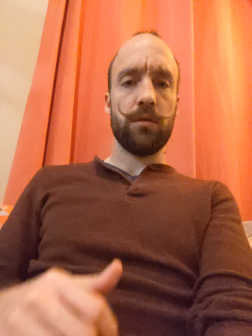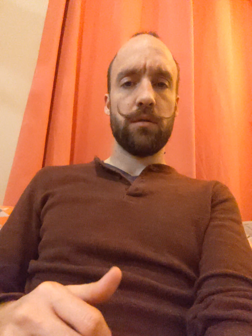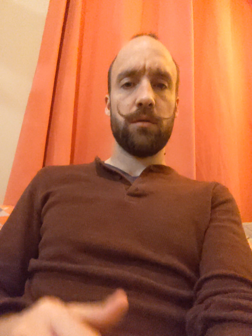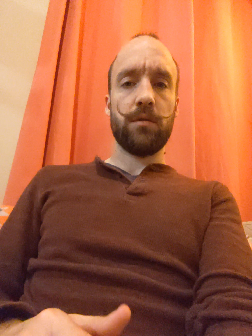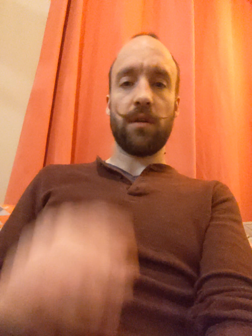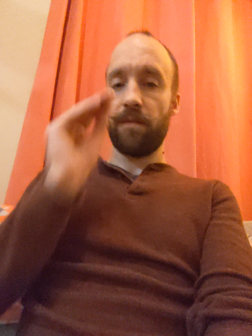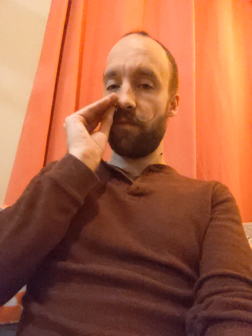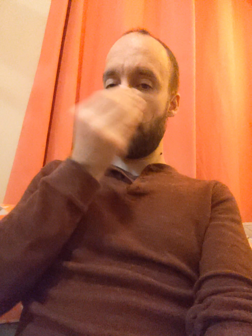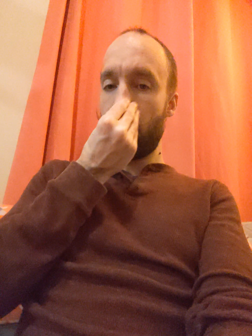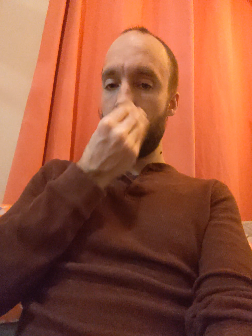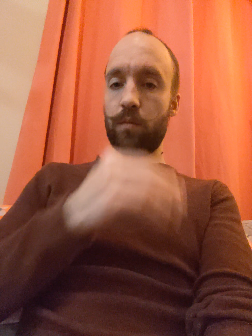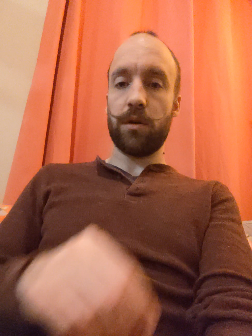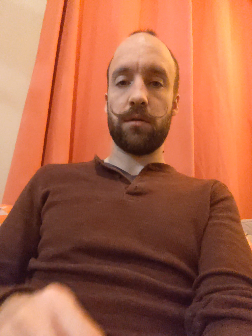flower